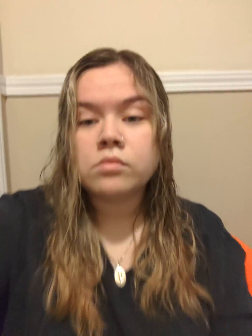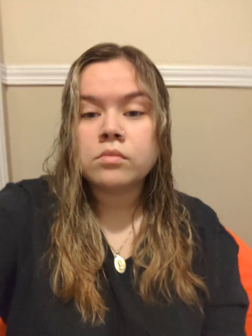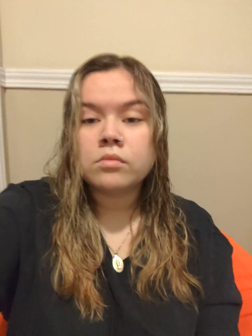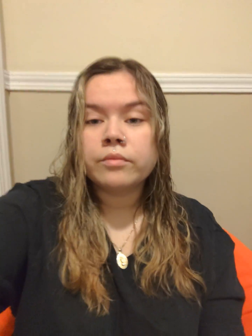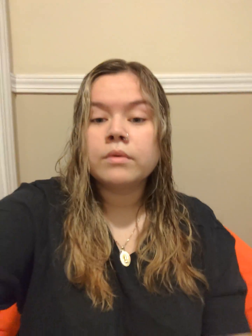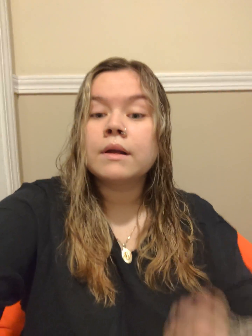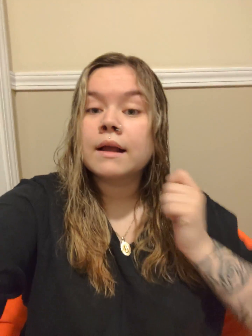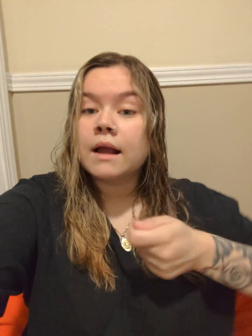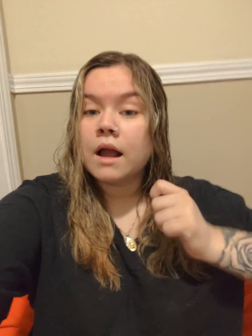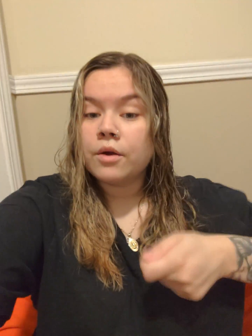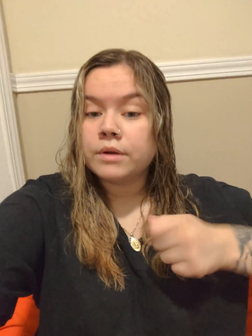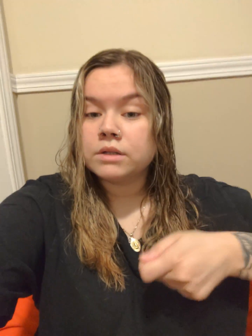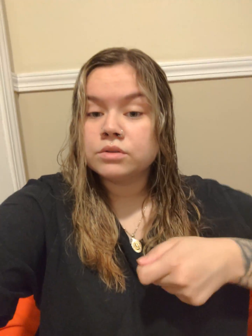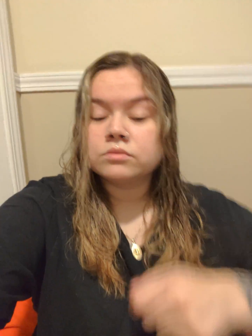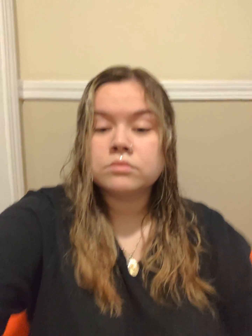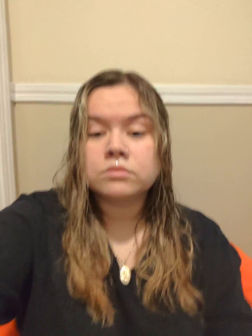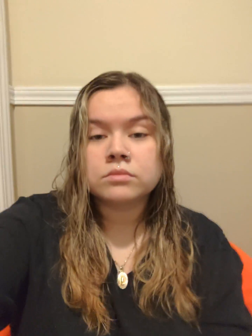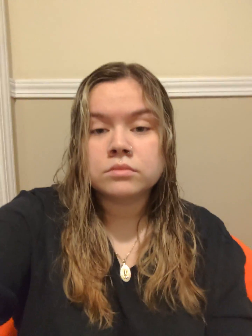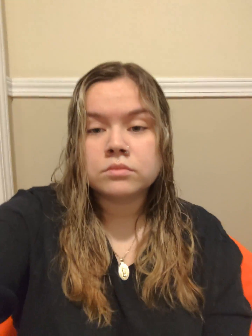cart